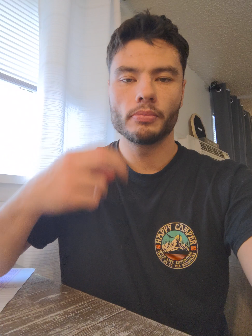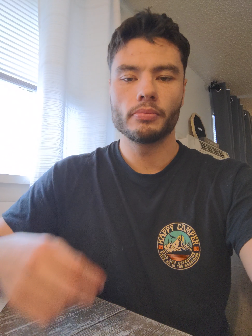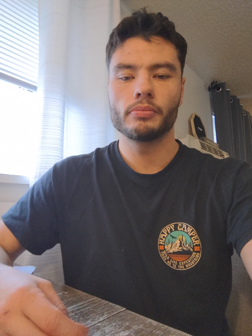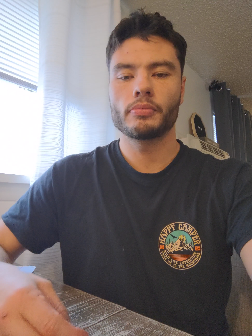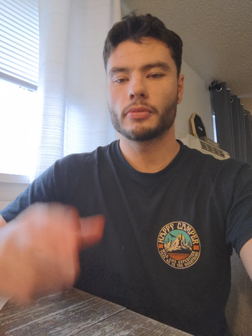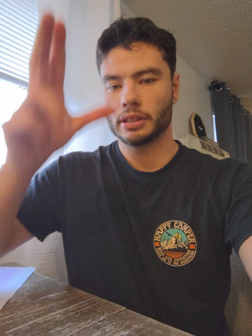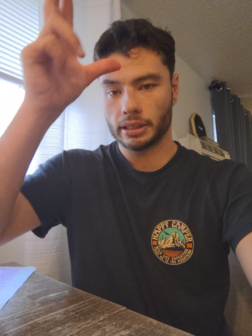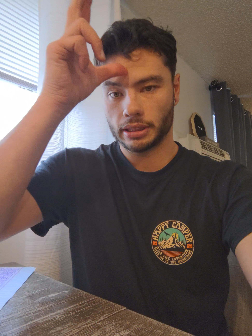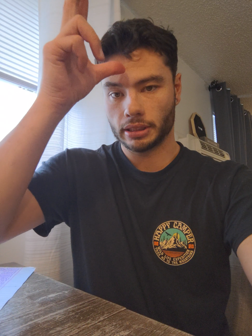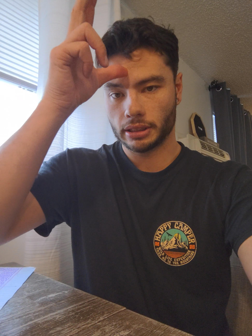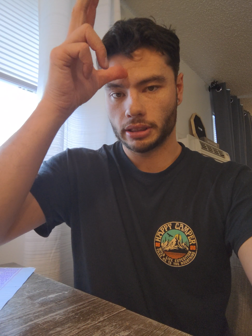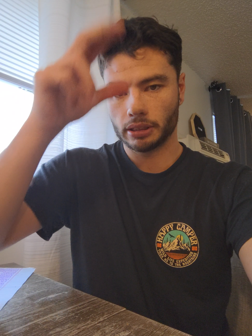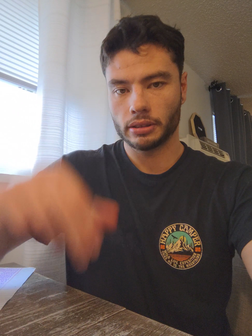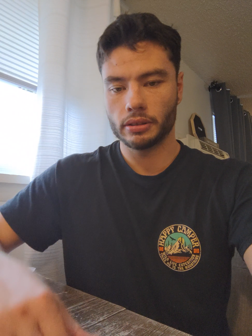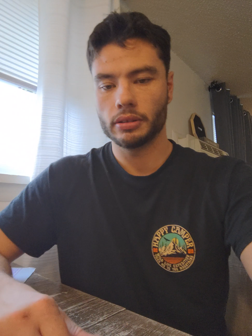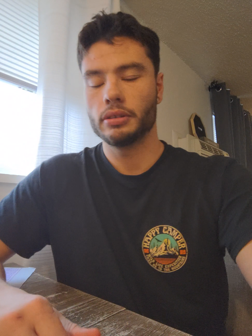hen